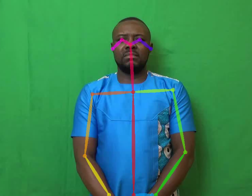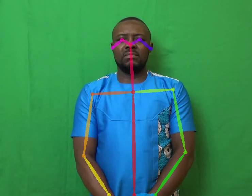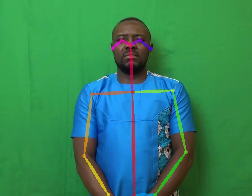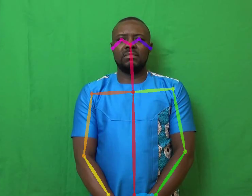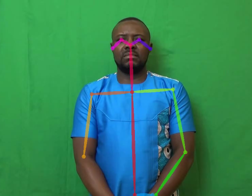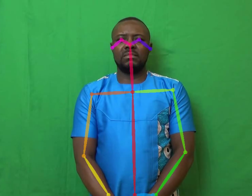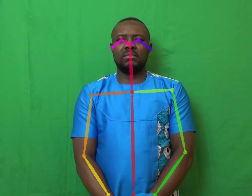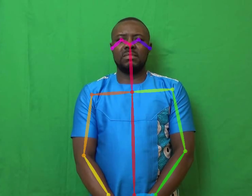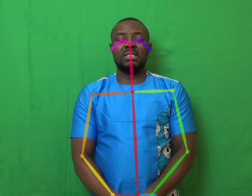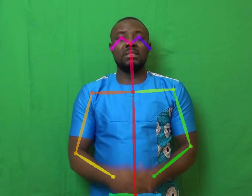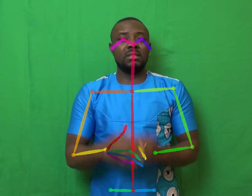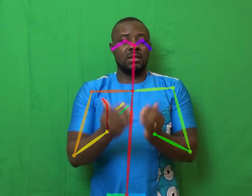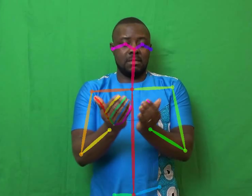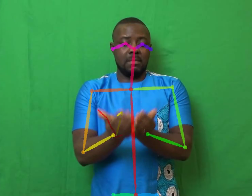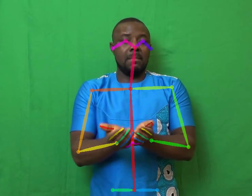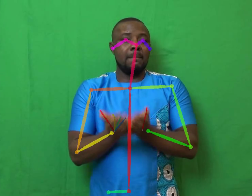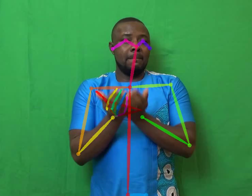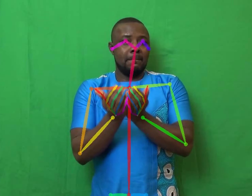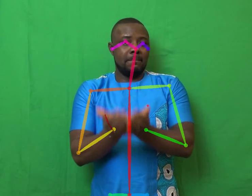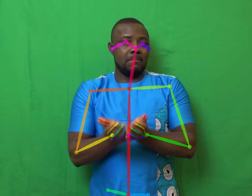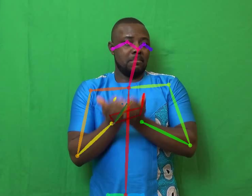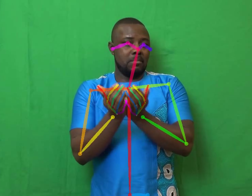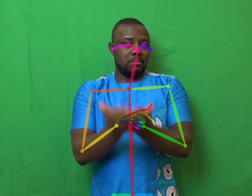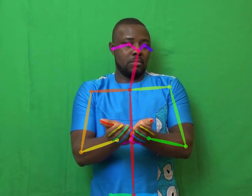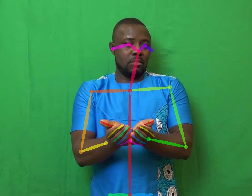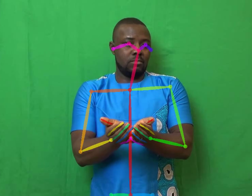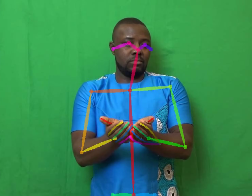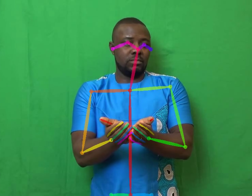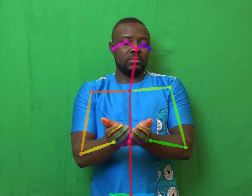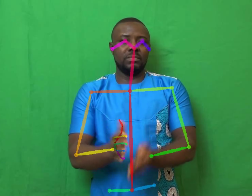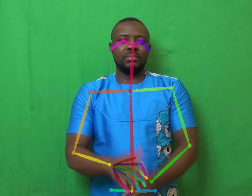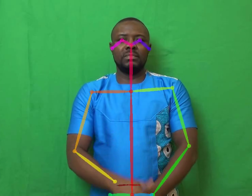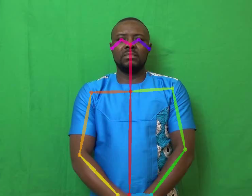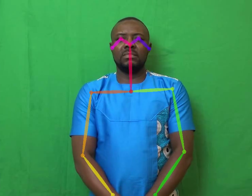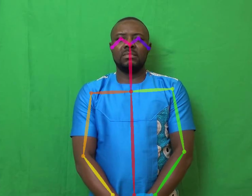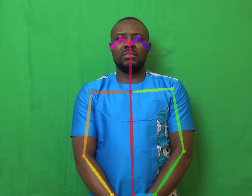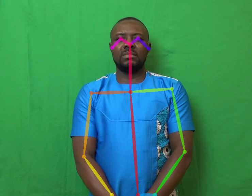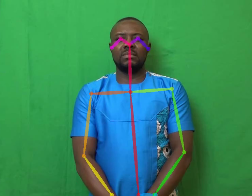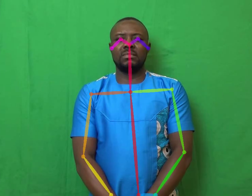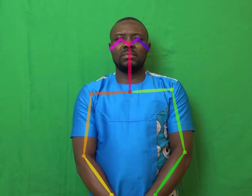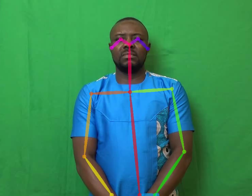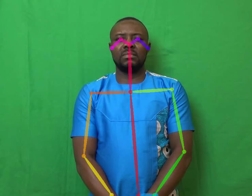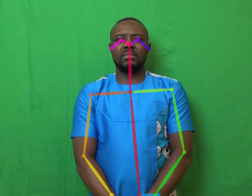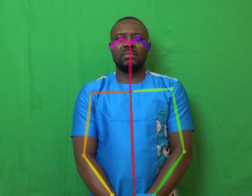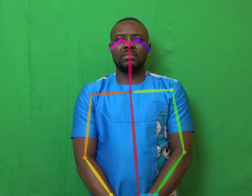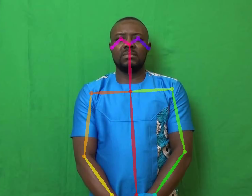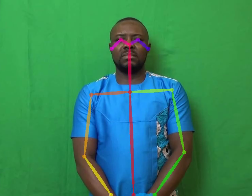ship or boat